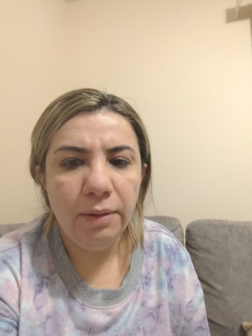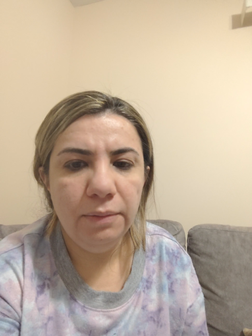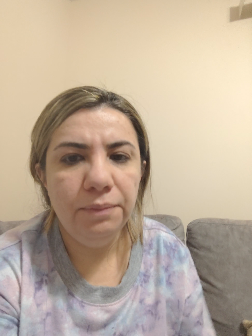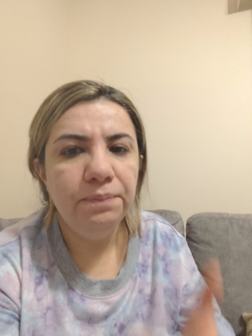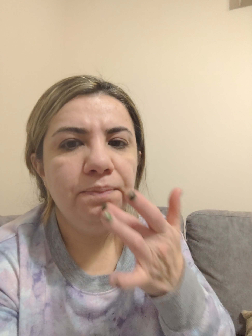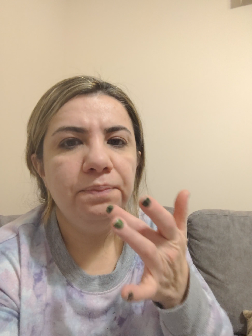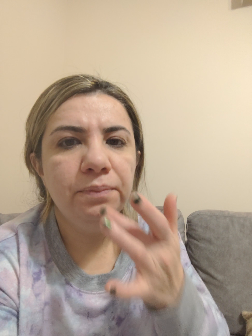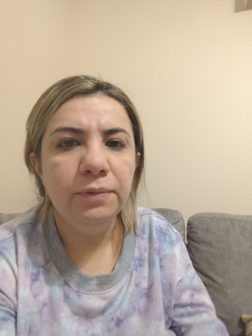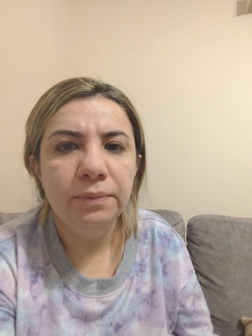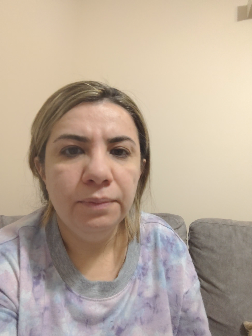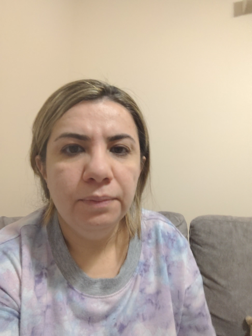taste